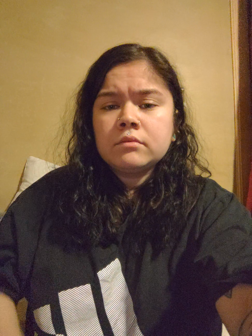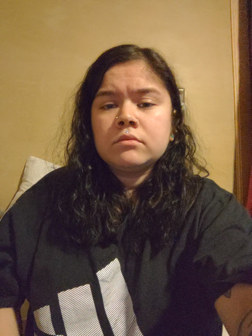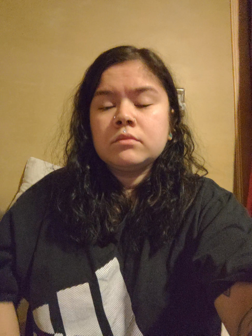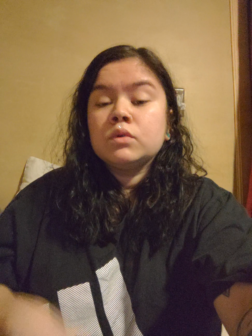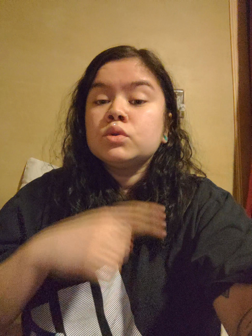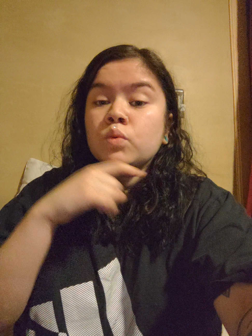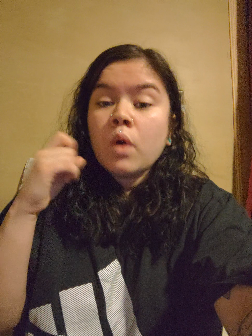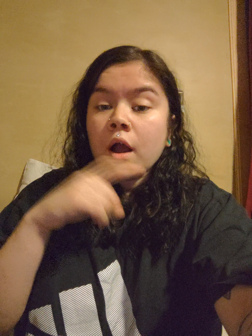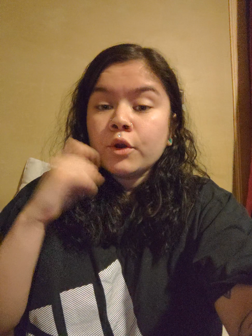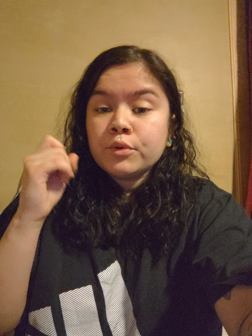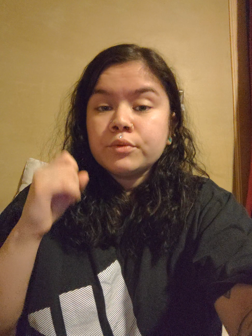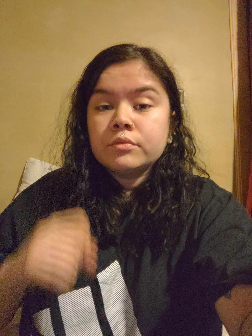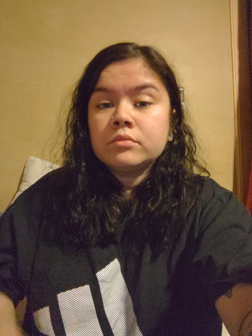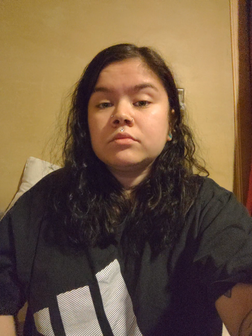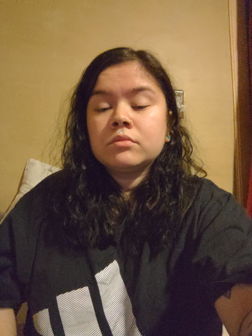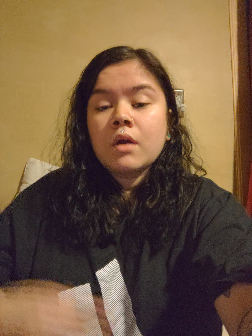dryer